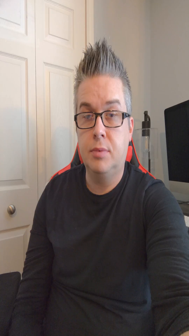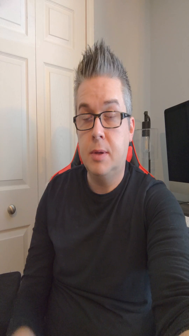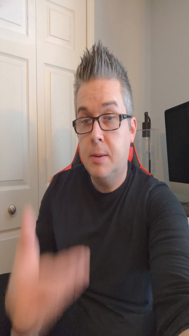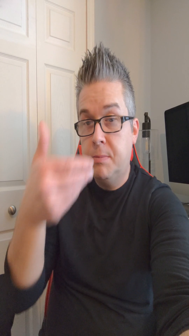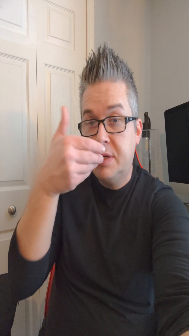pizza